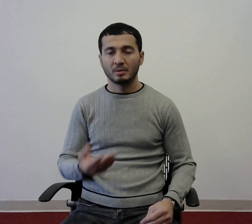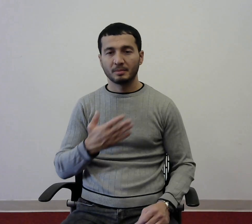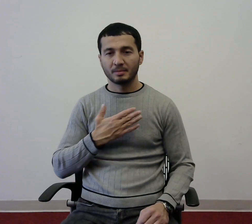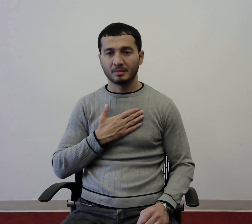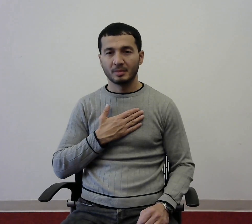mənim